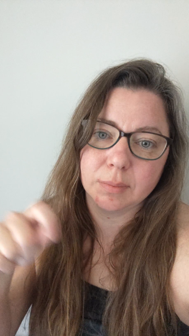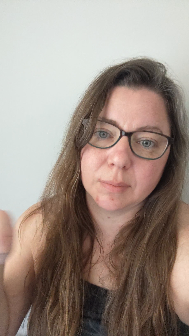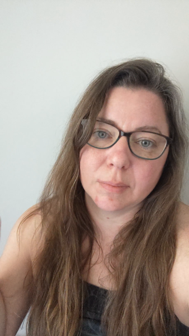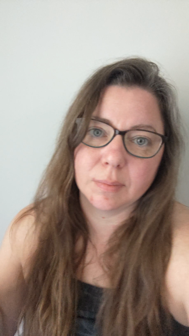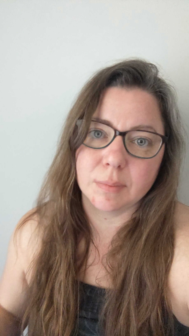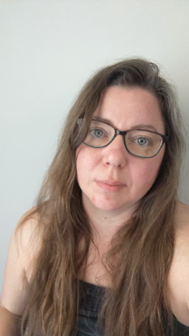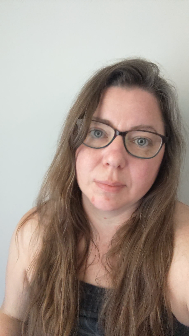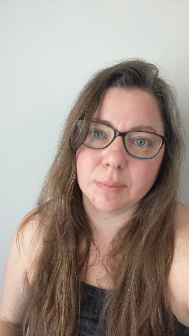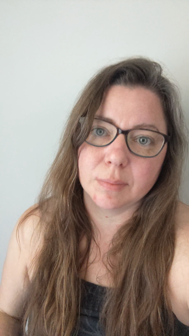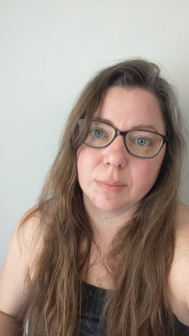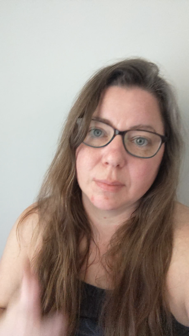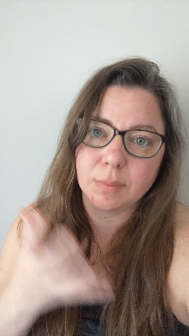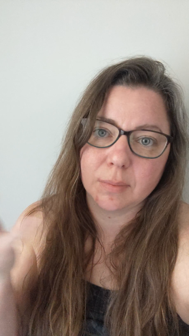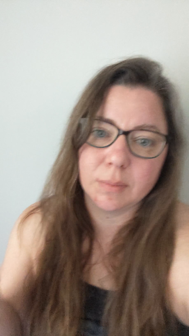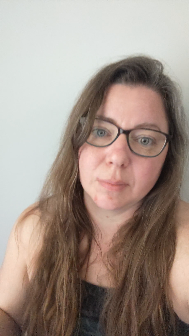much